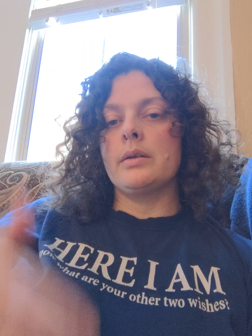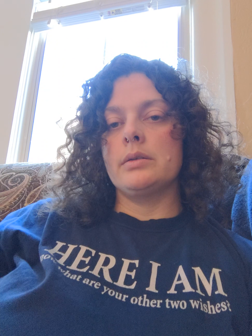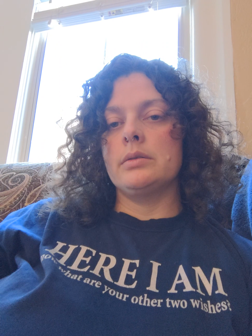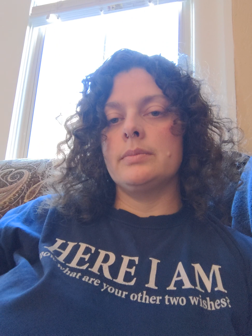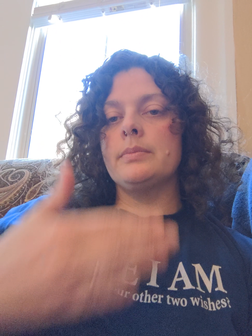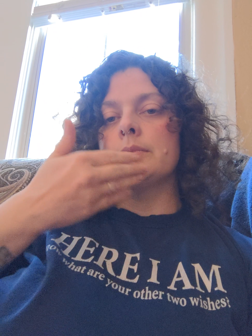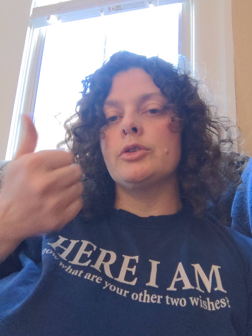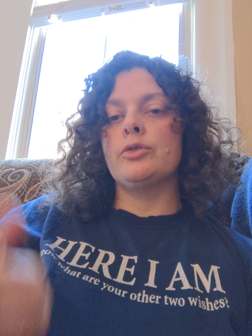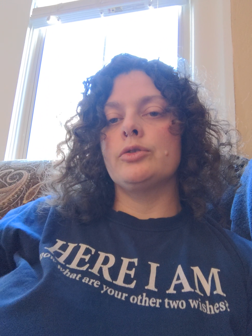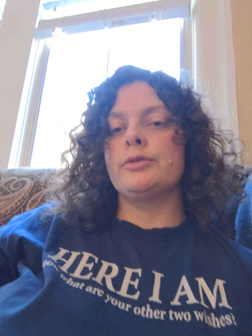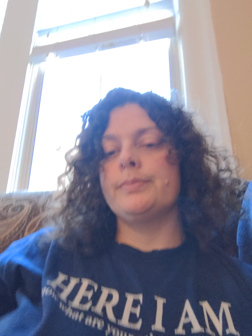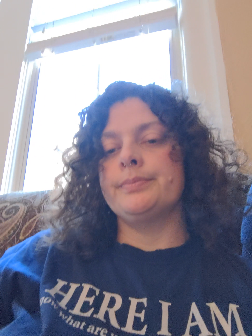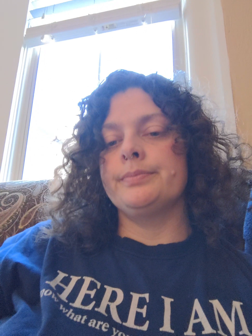better